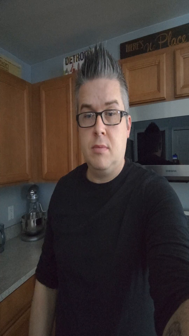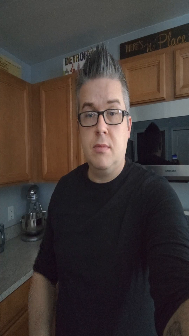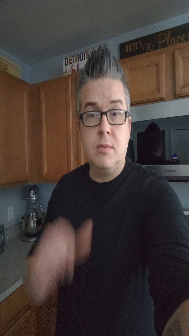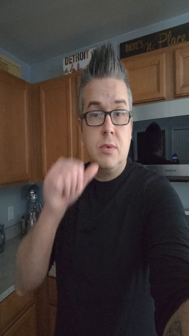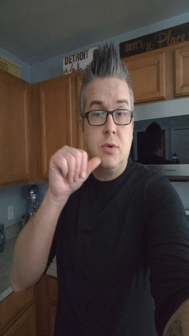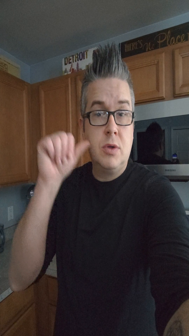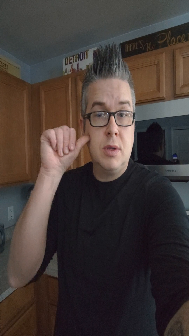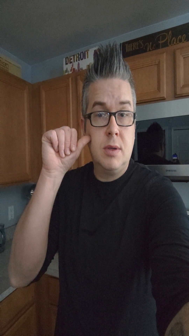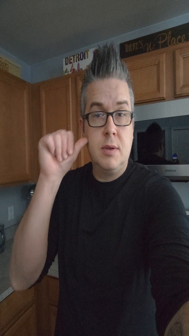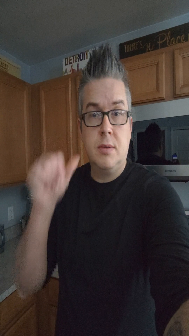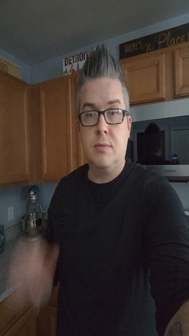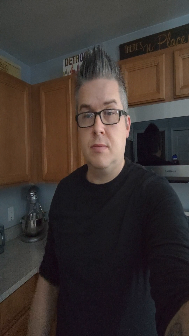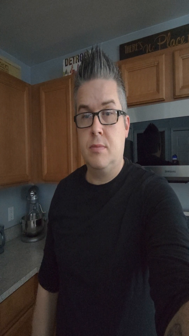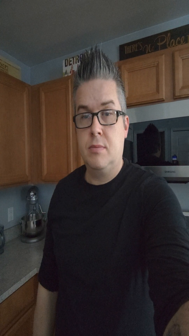yesterday